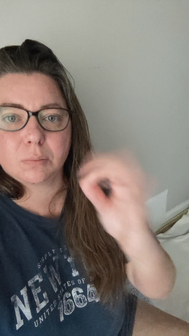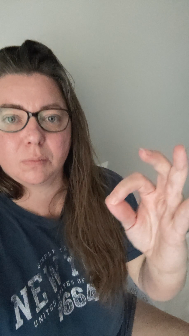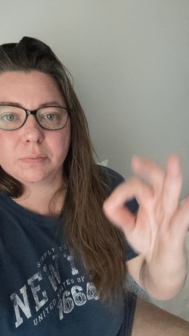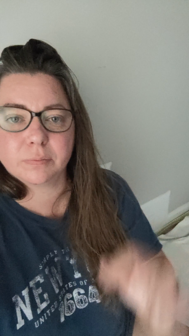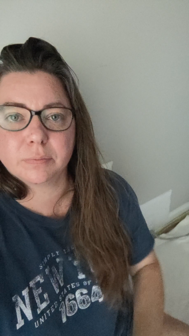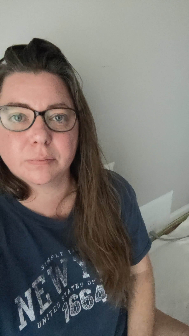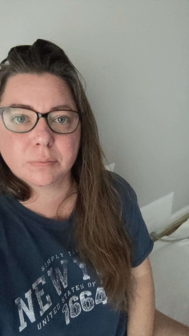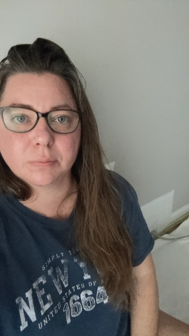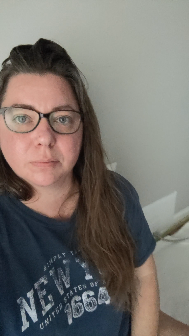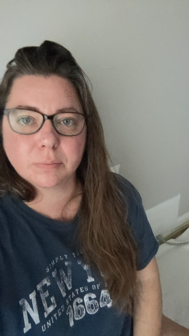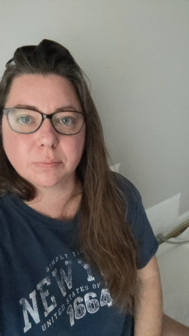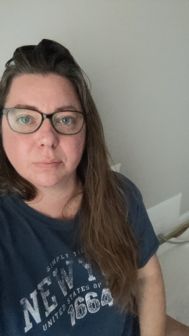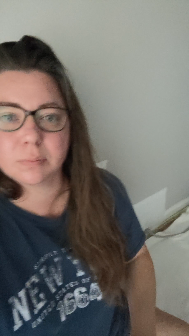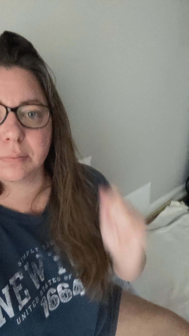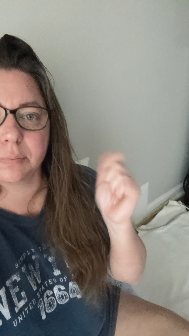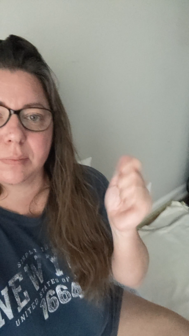bat